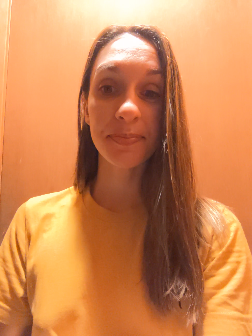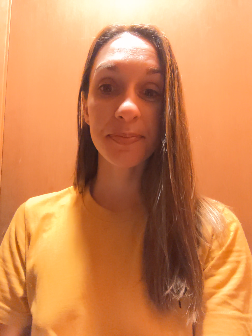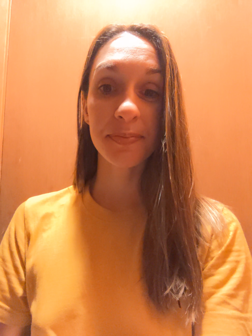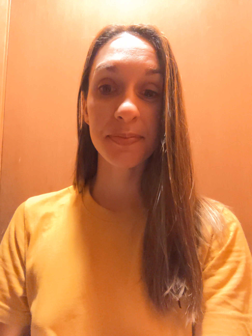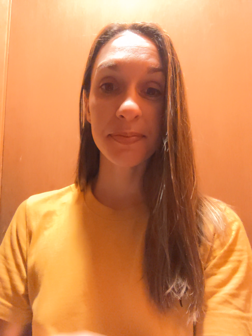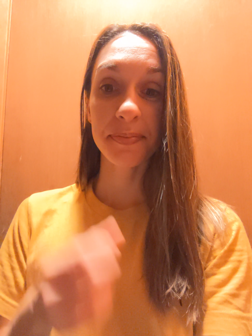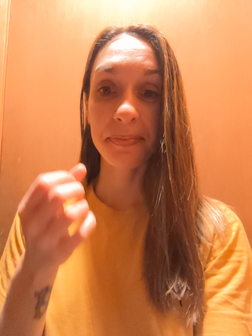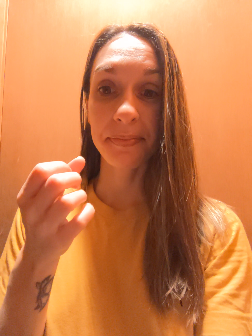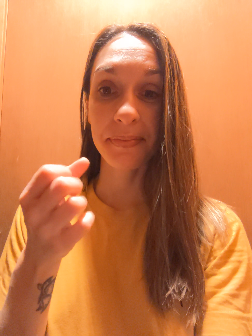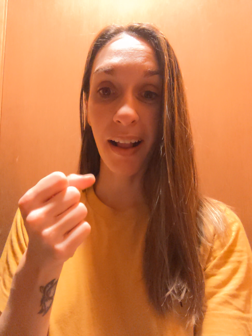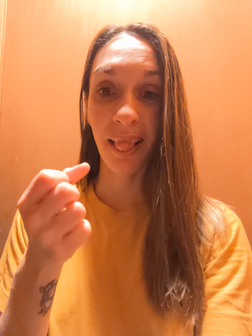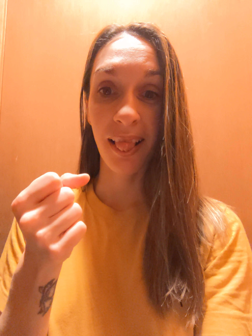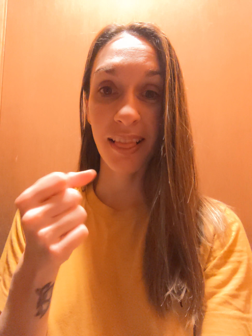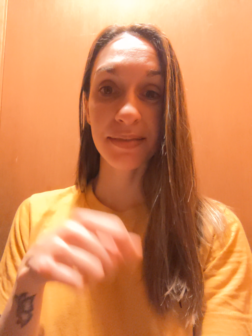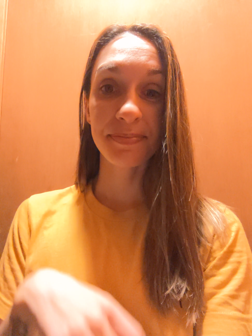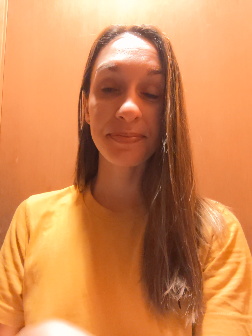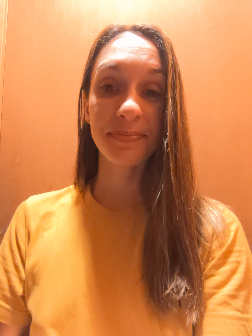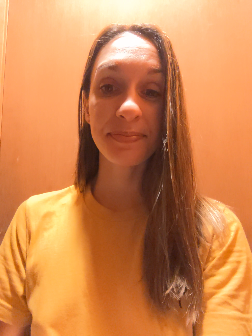milk